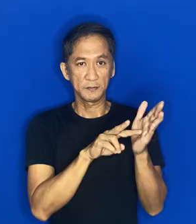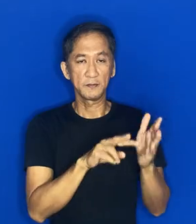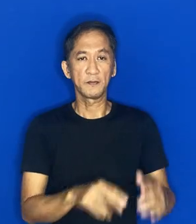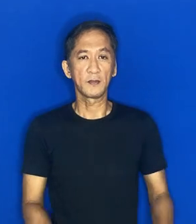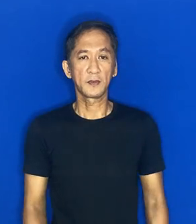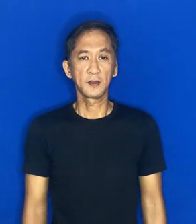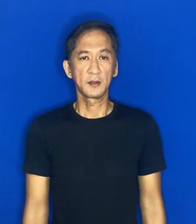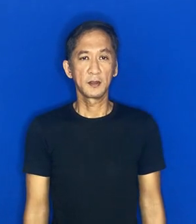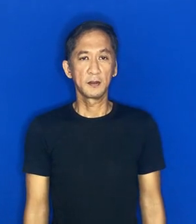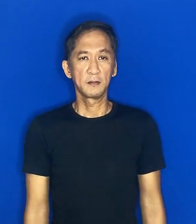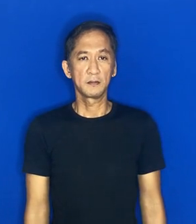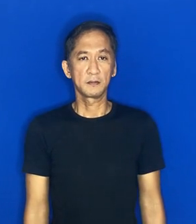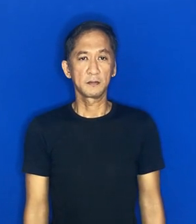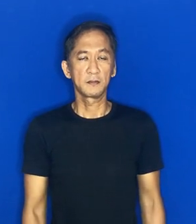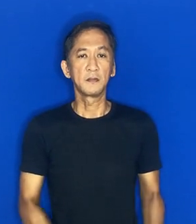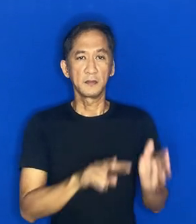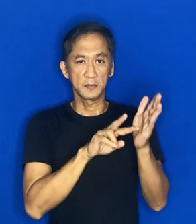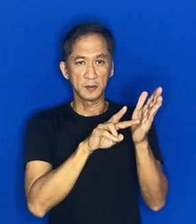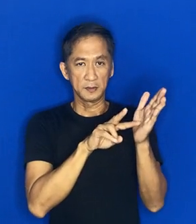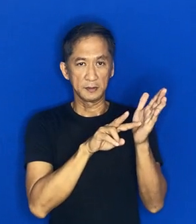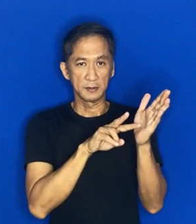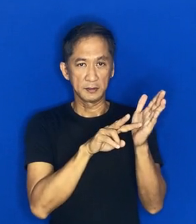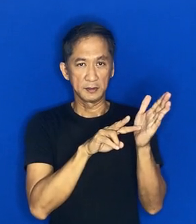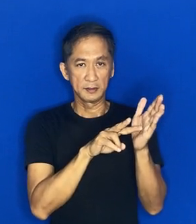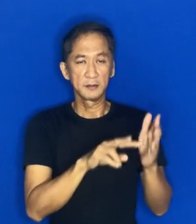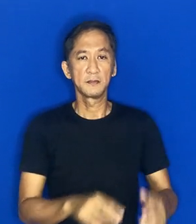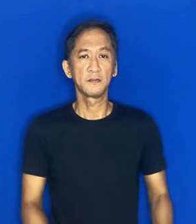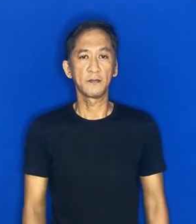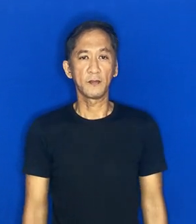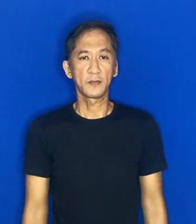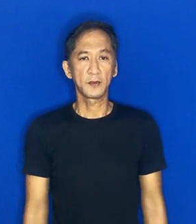violet